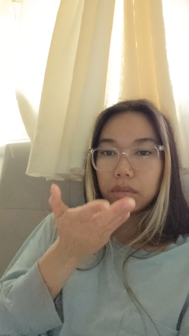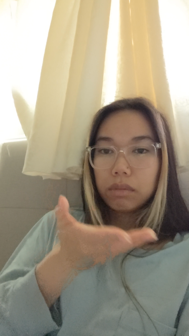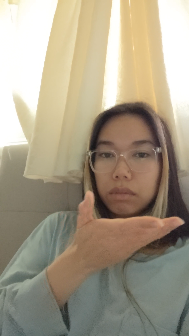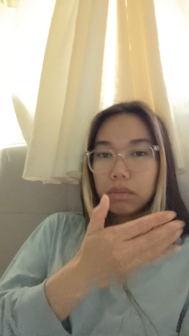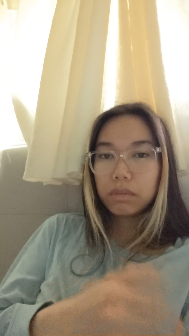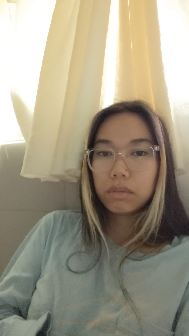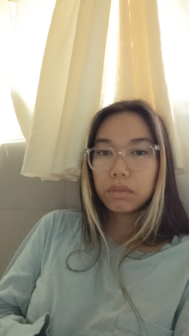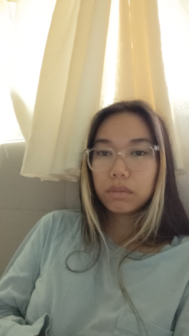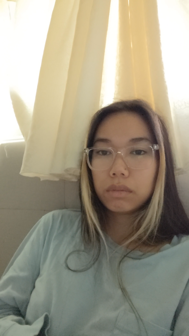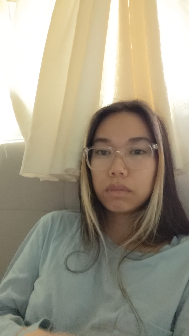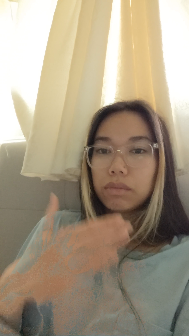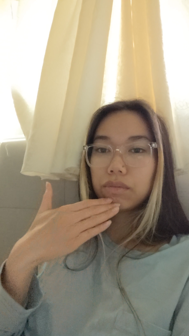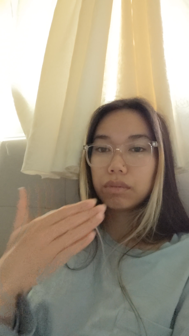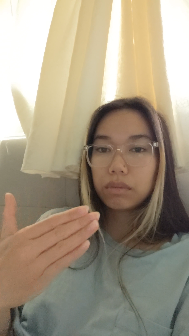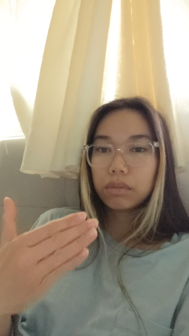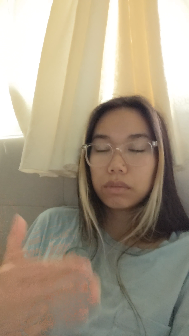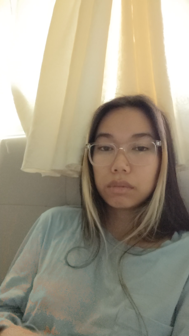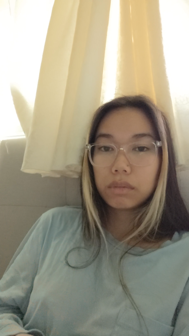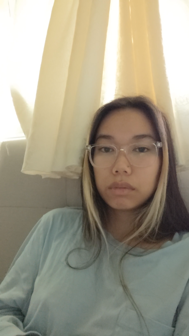good